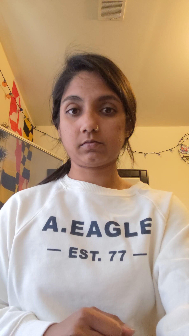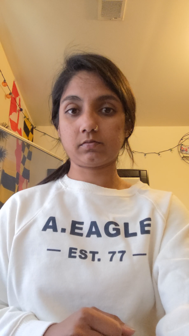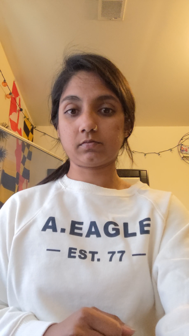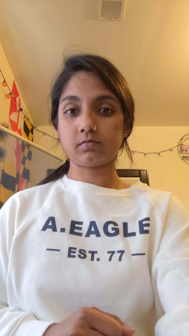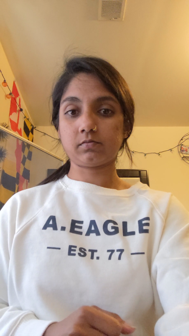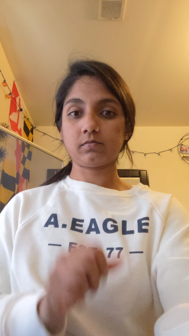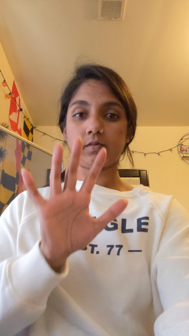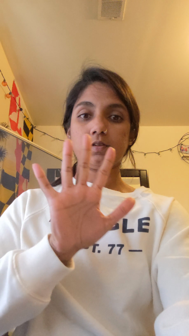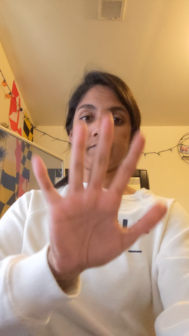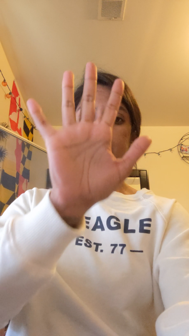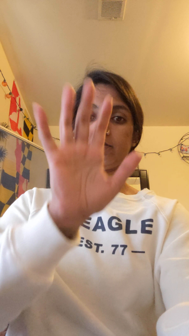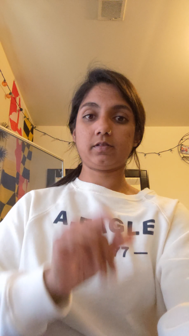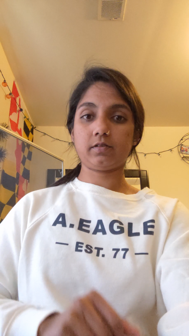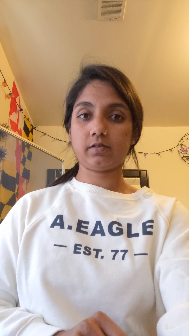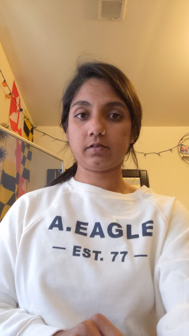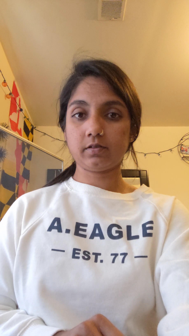give me five